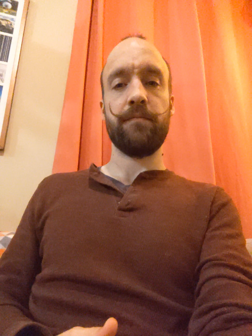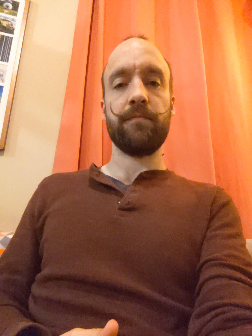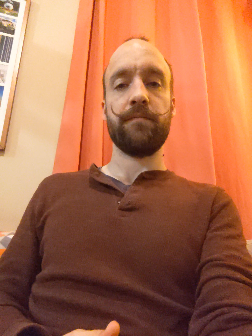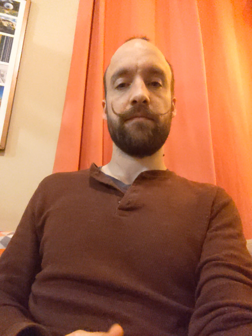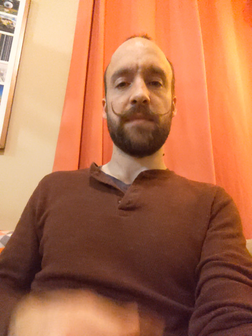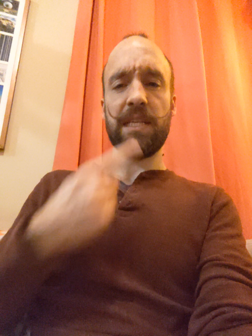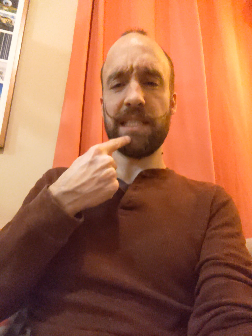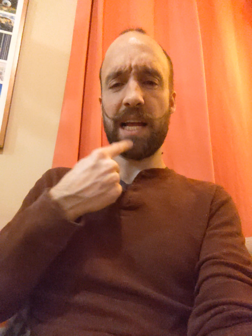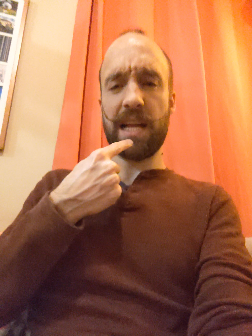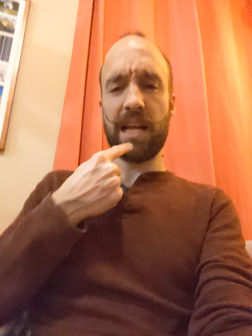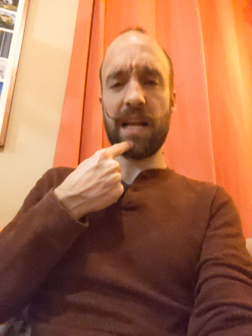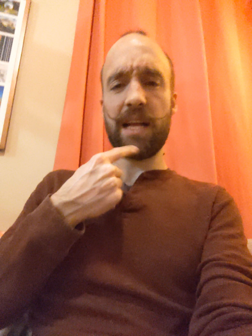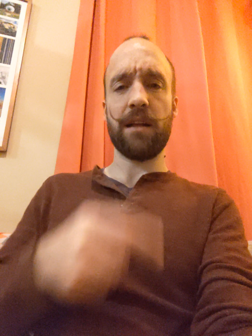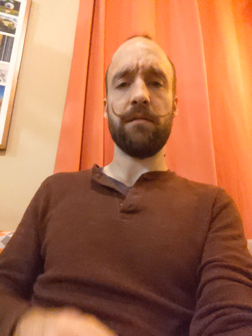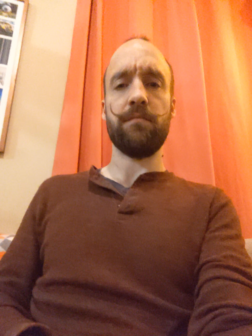say